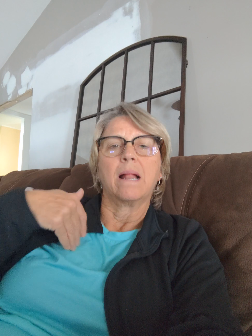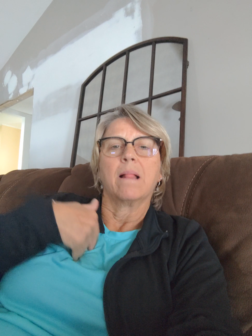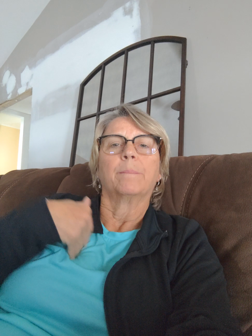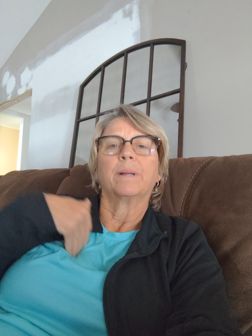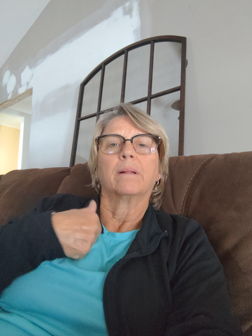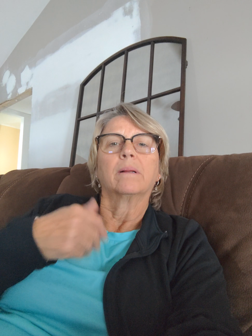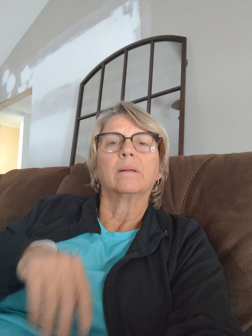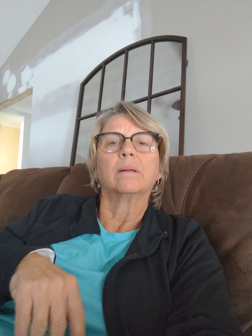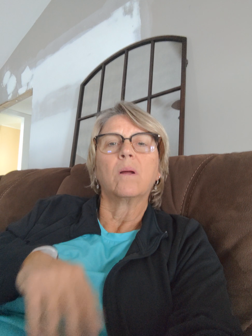animal